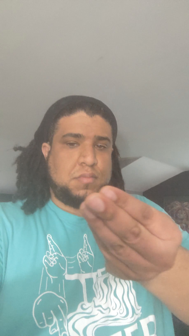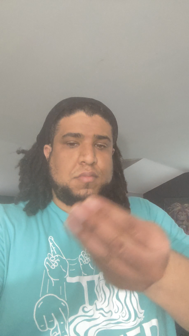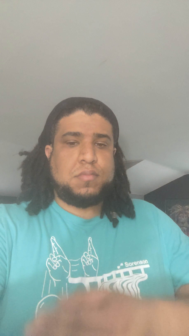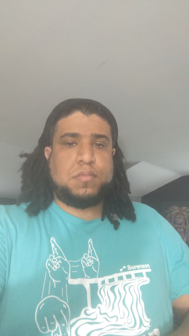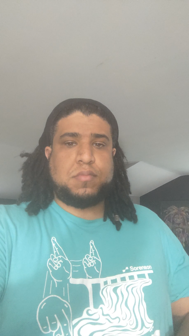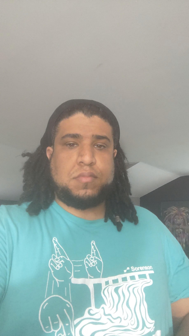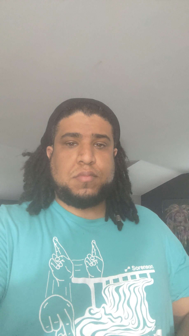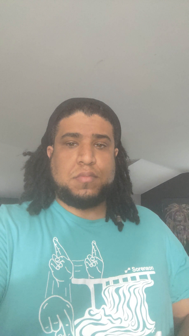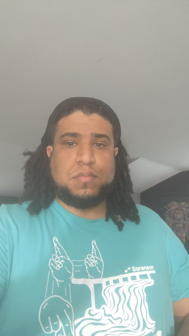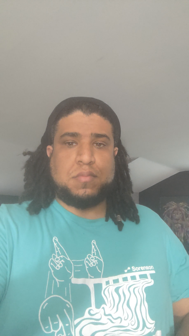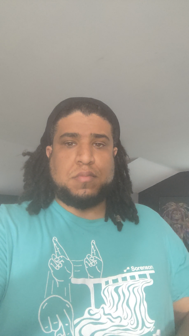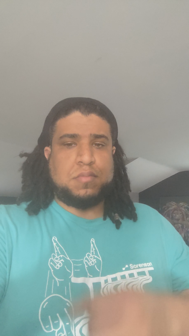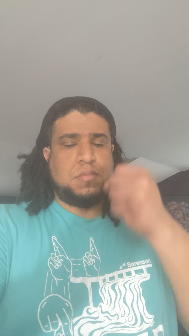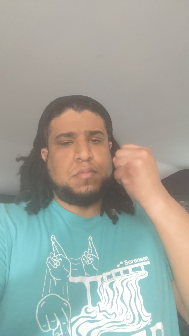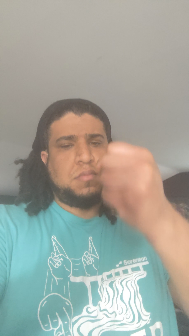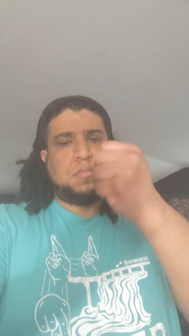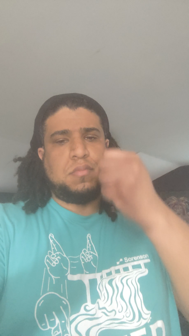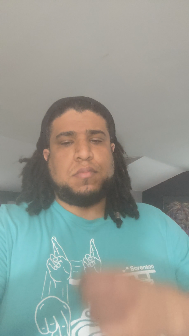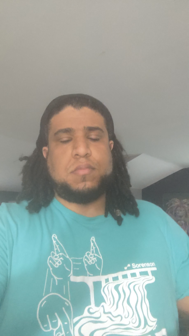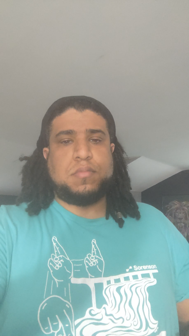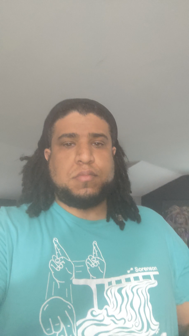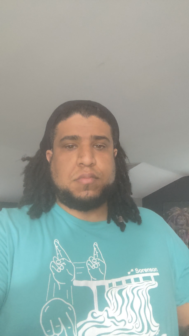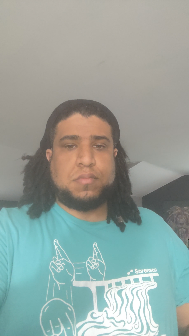hit